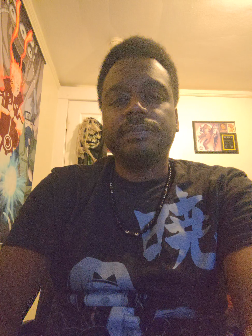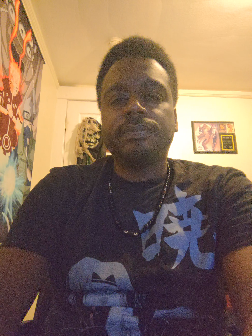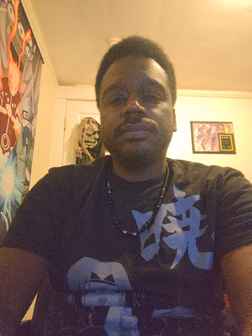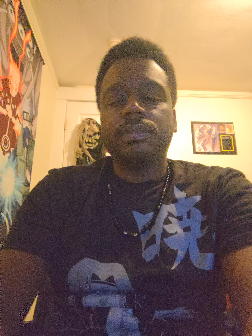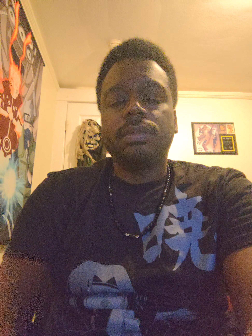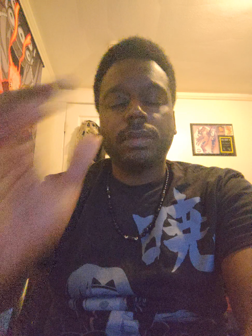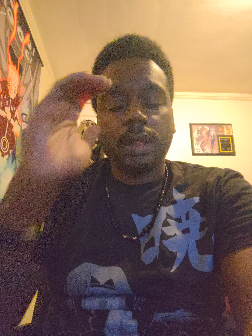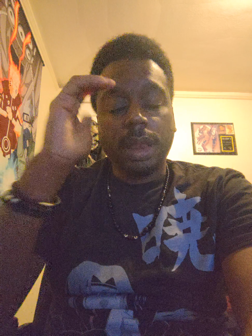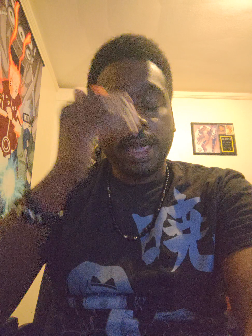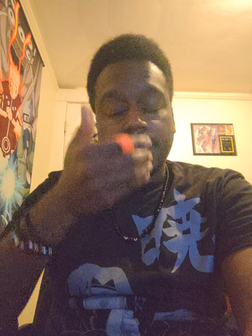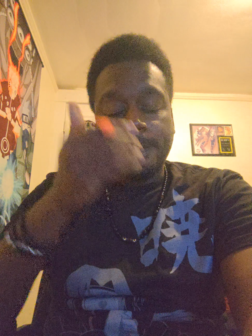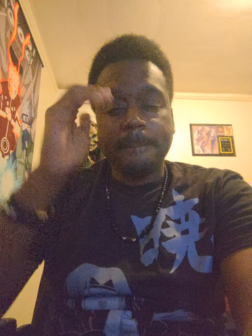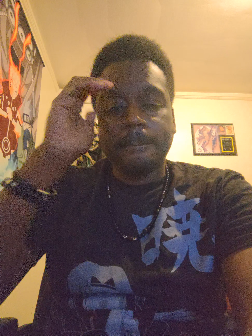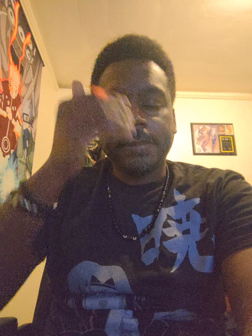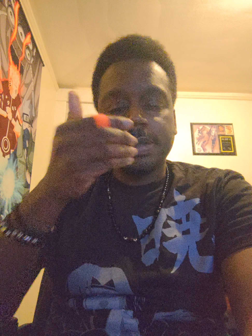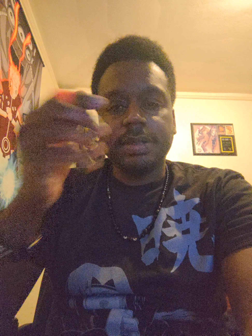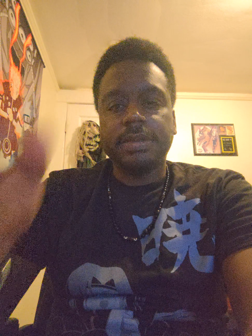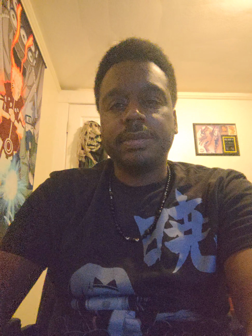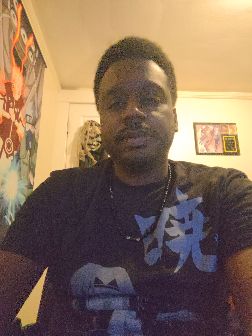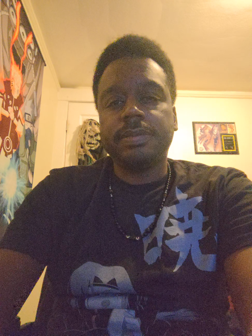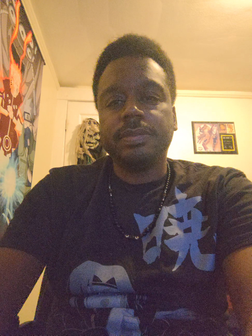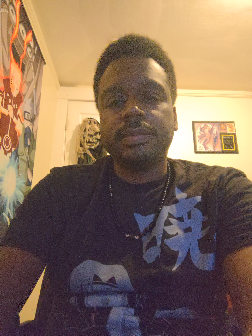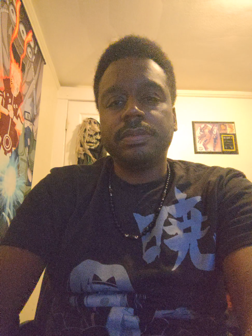sleepy